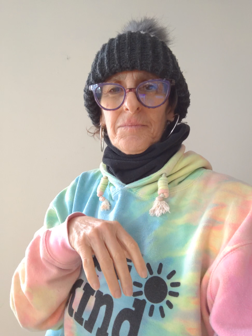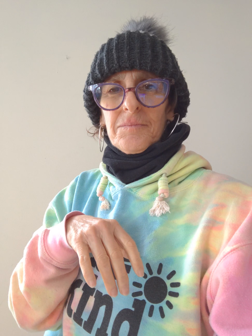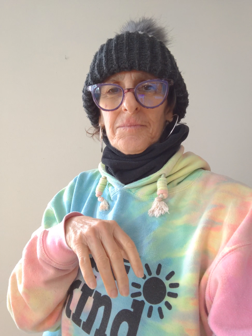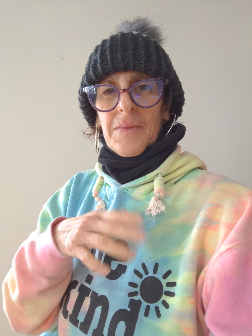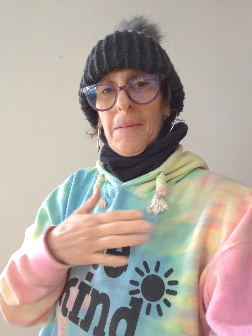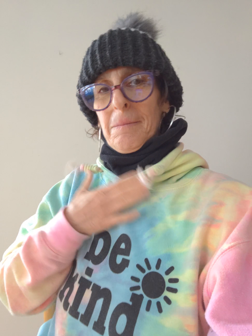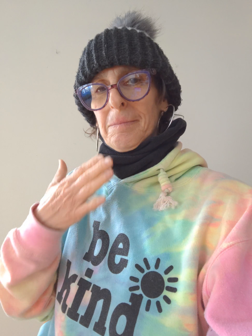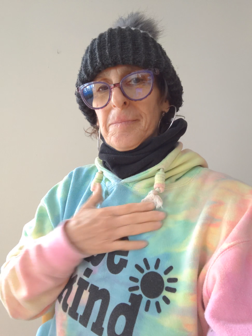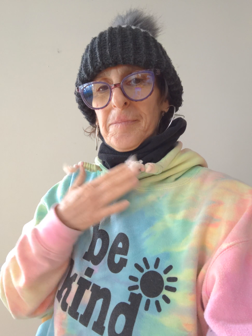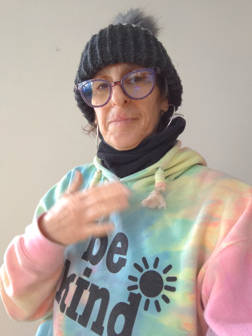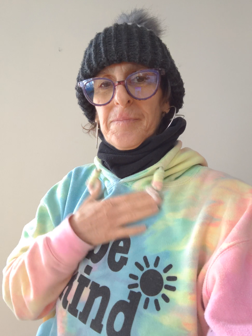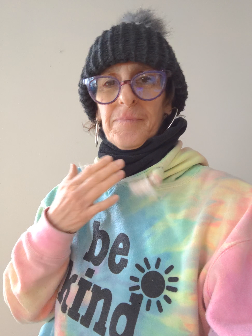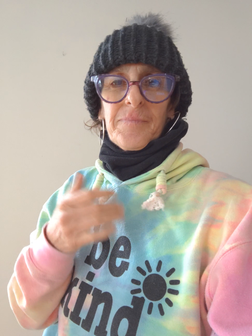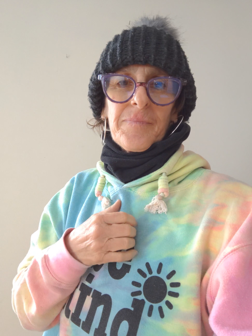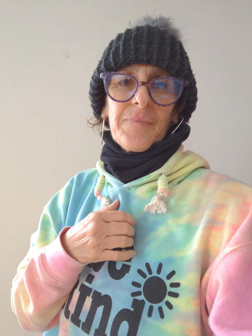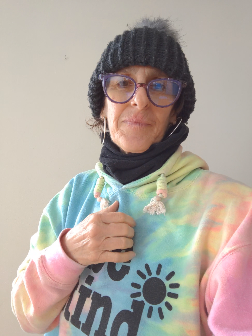happy